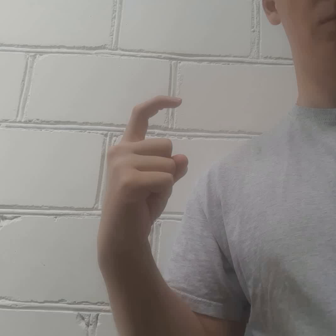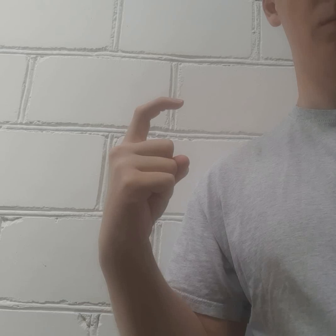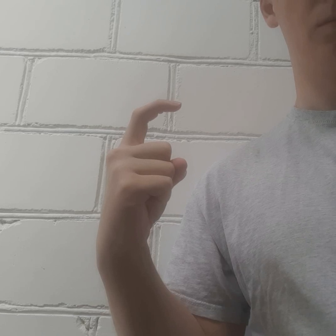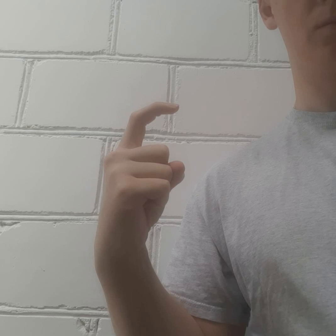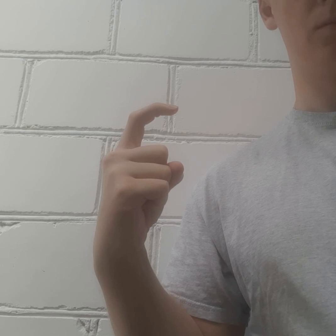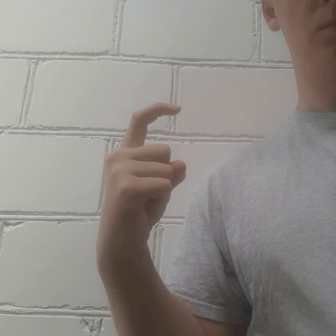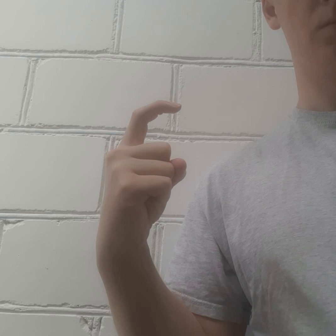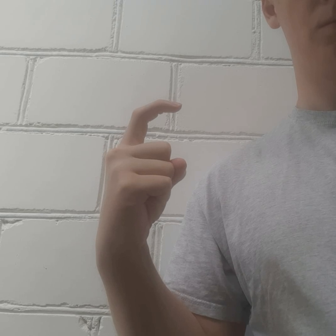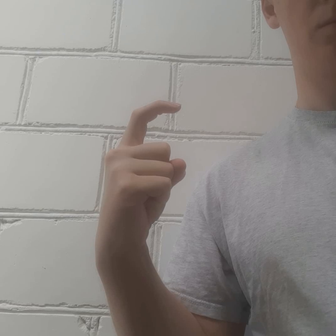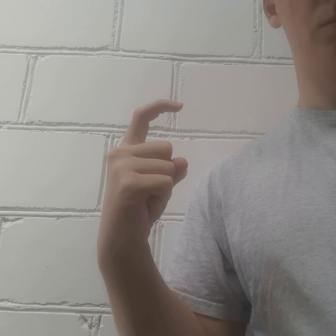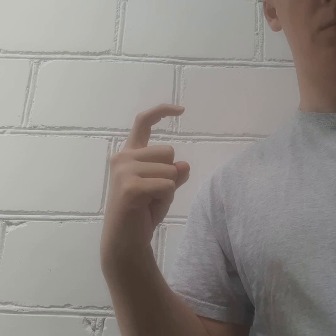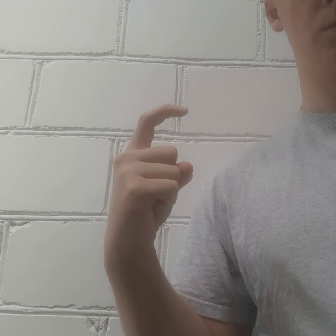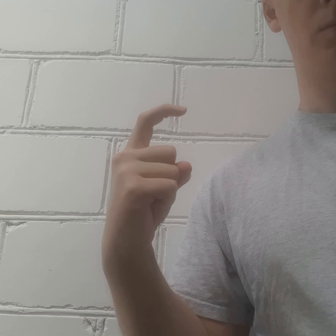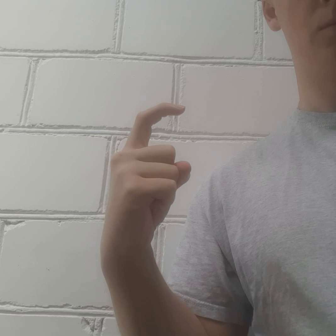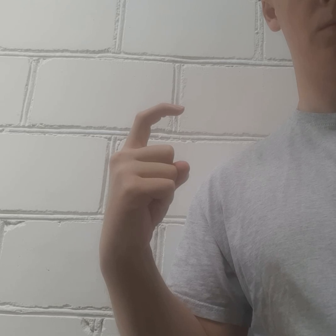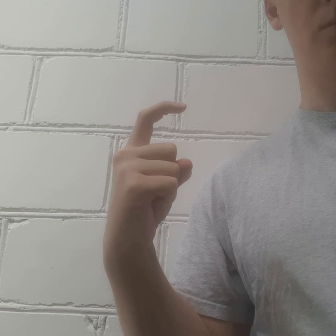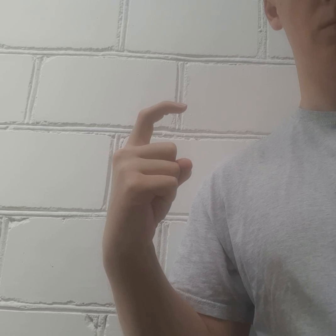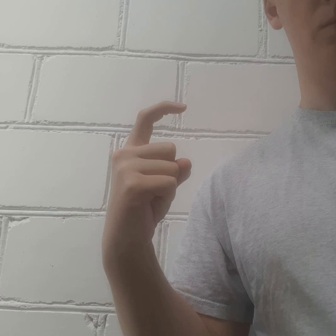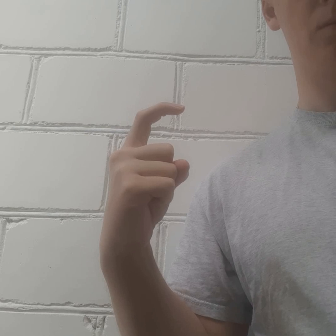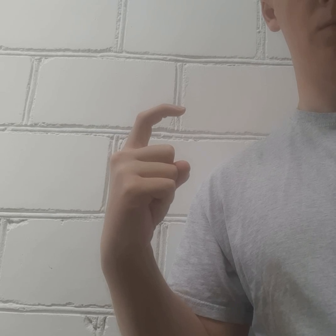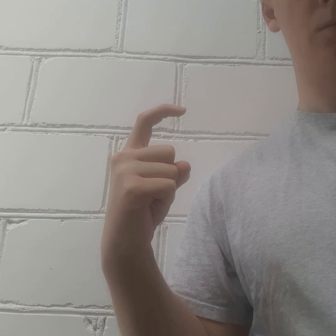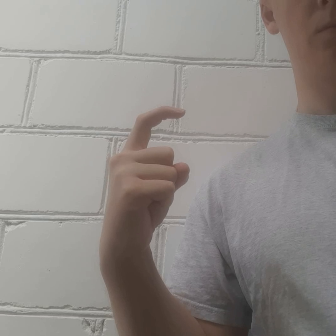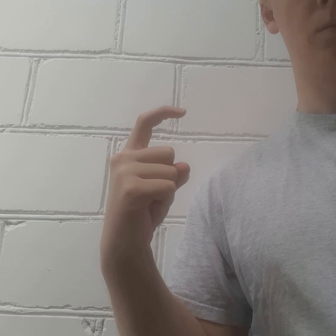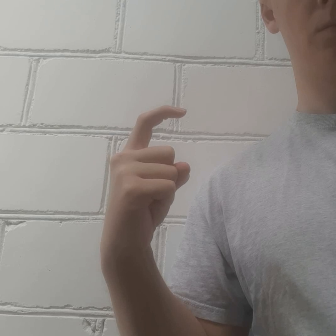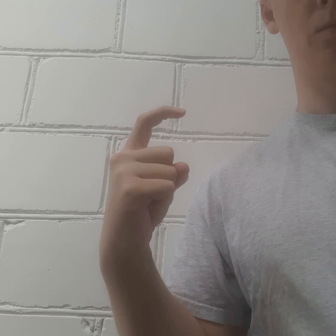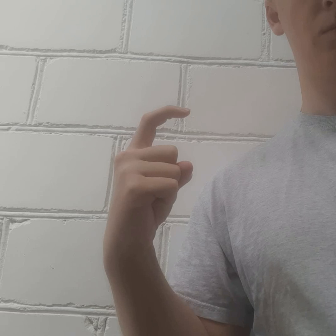Х